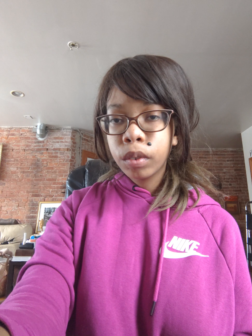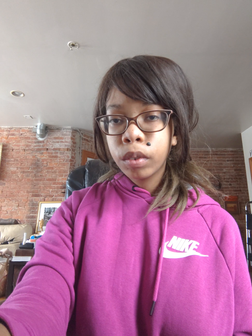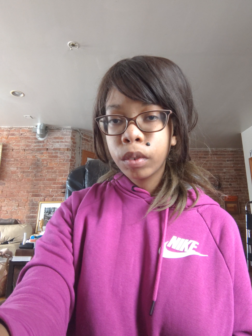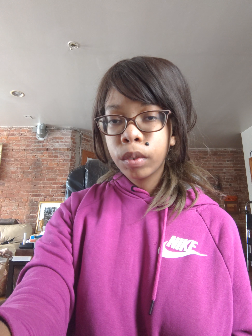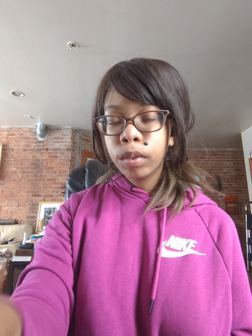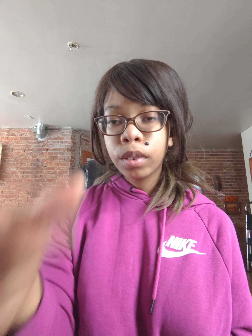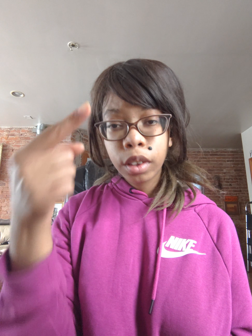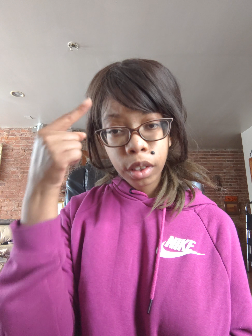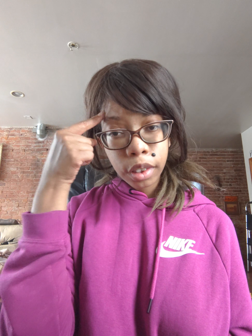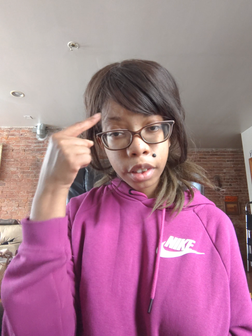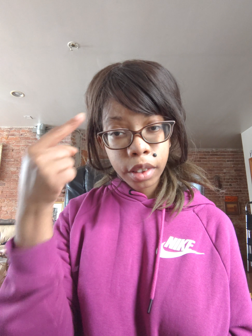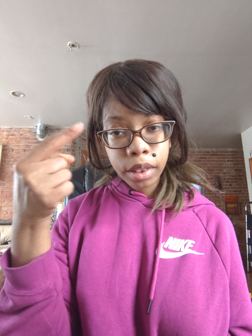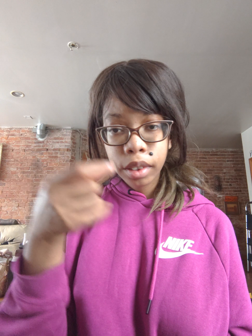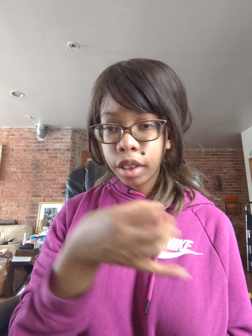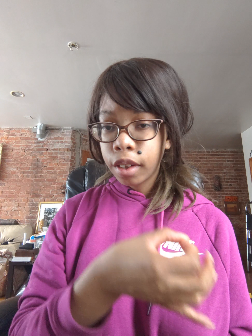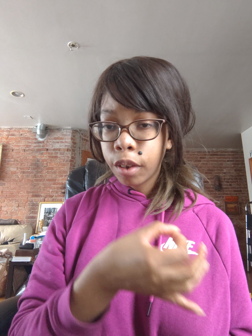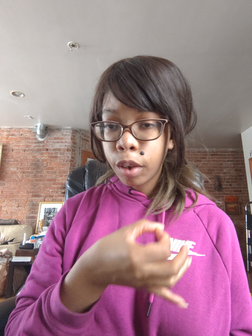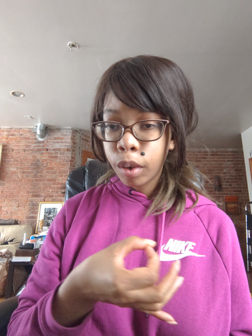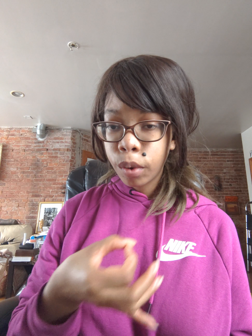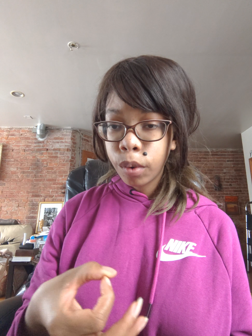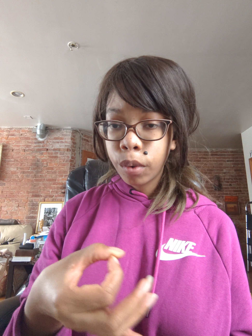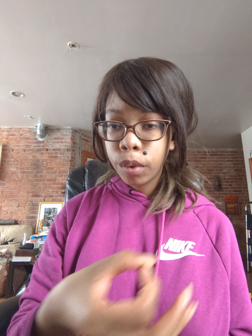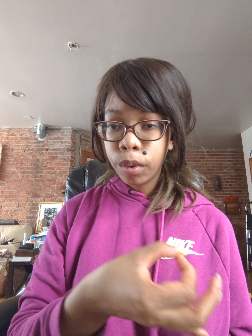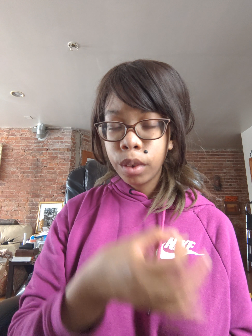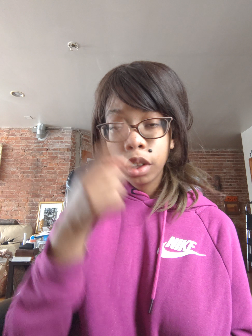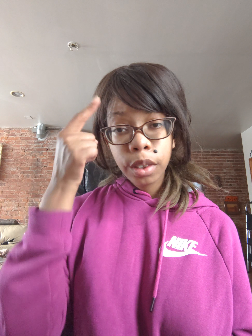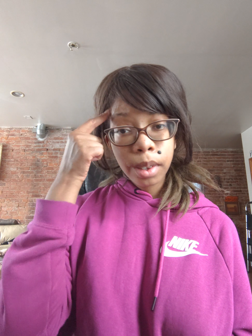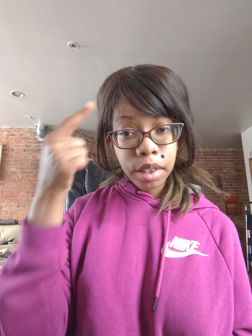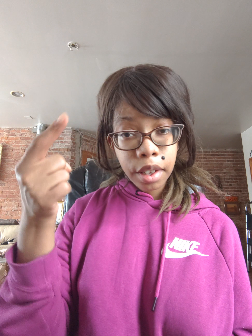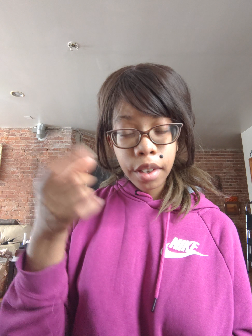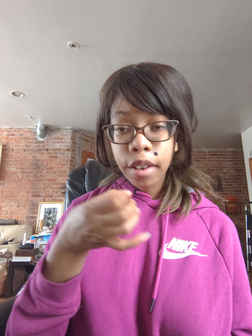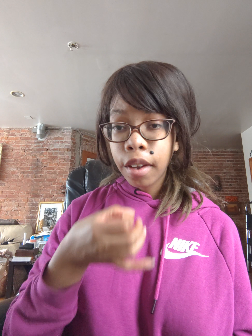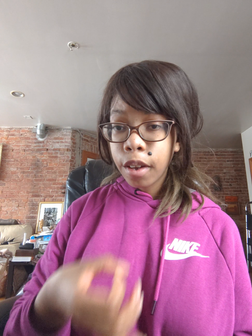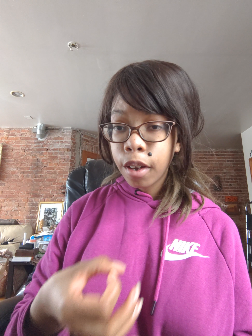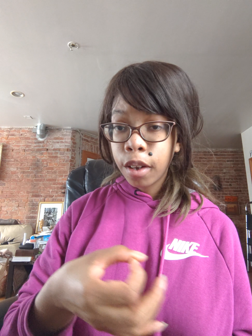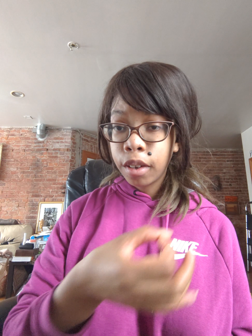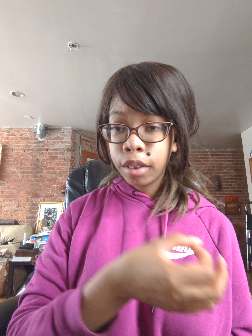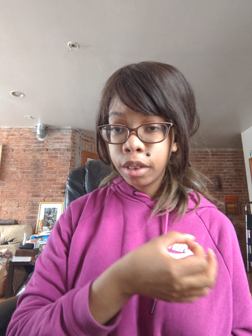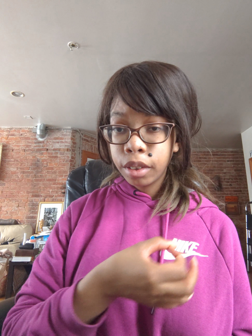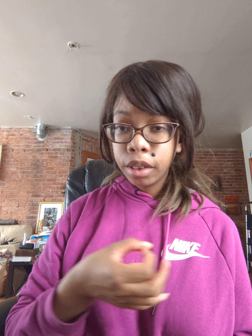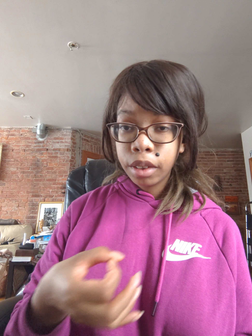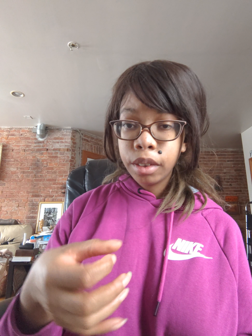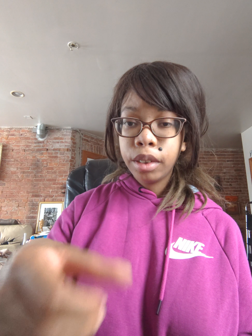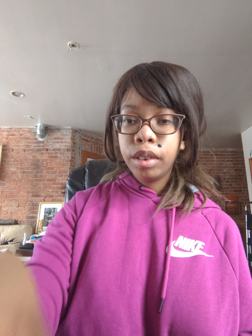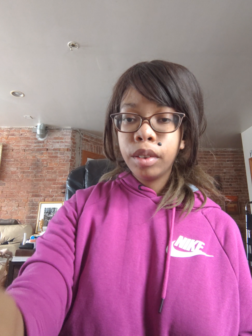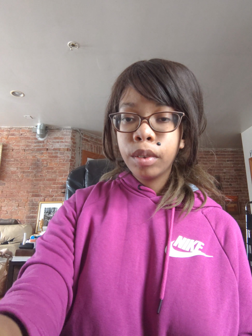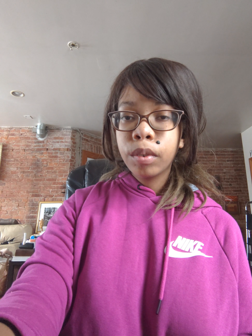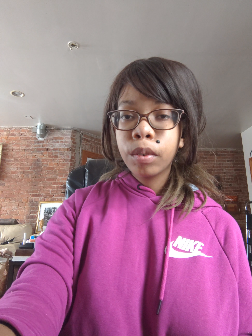penny